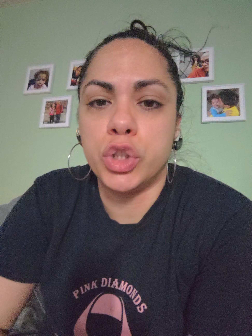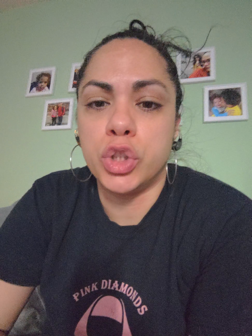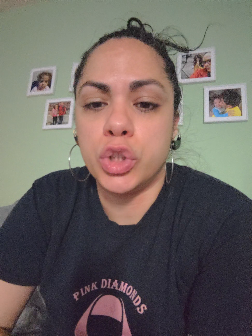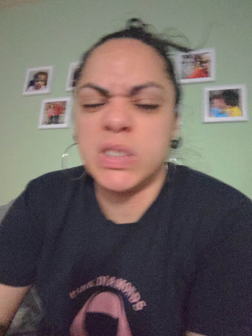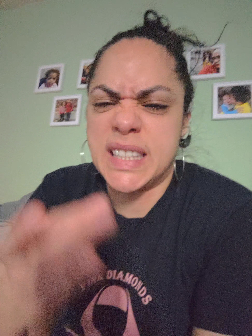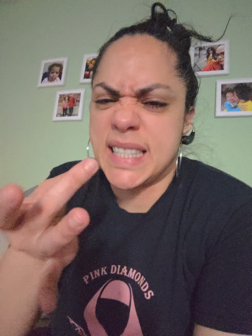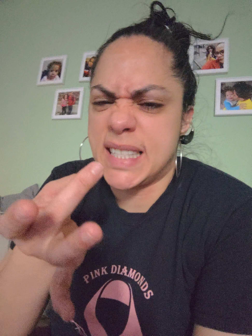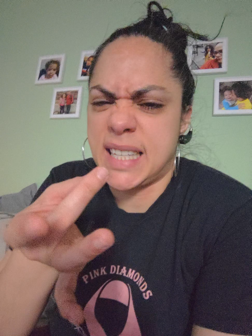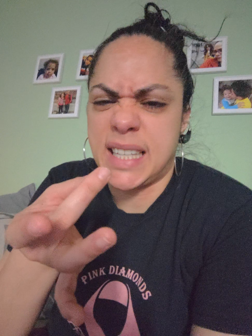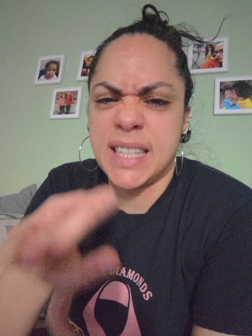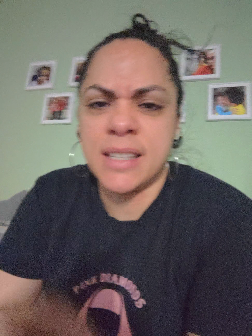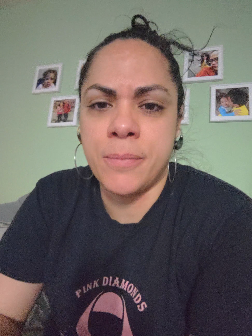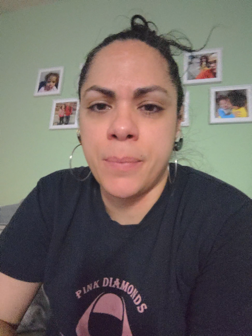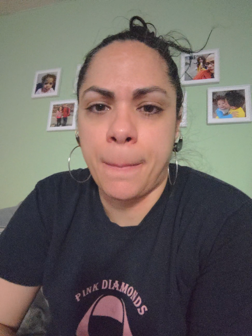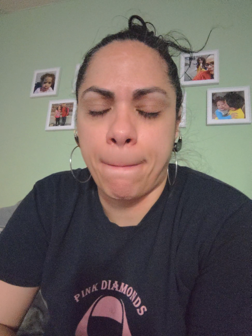sticky